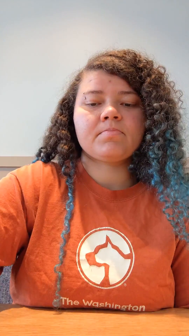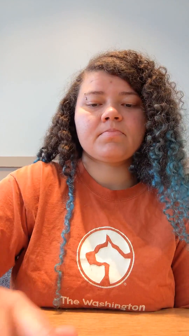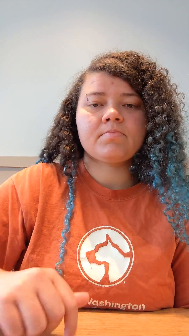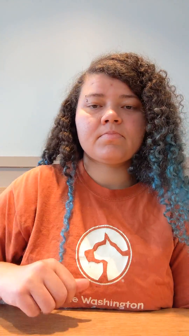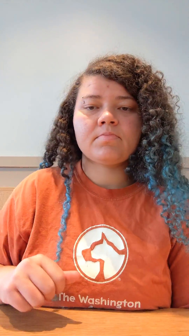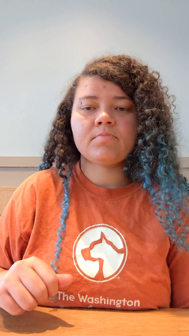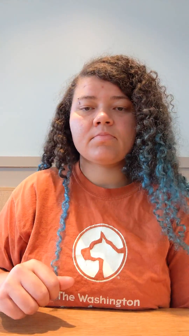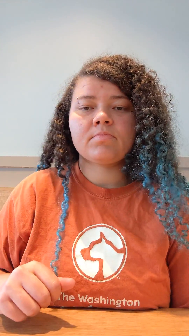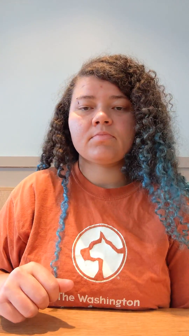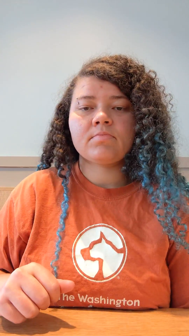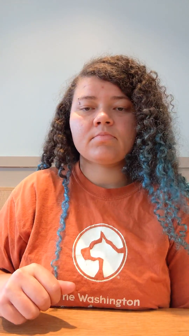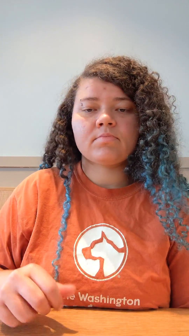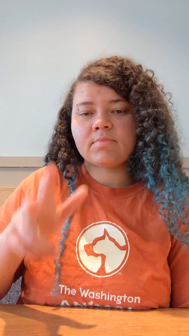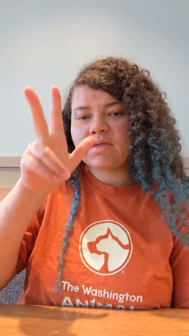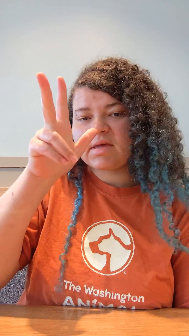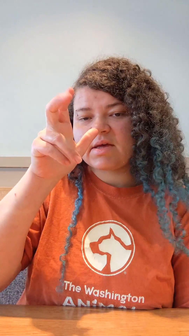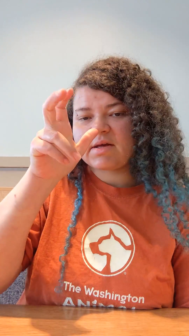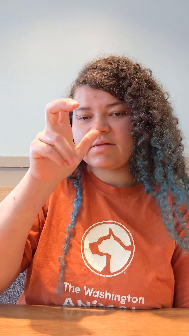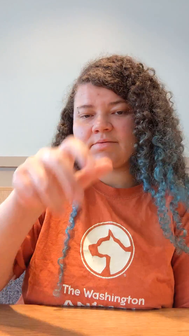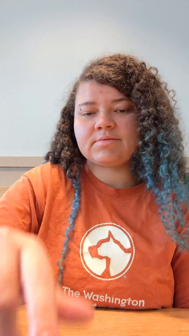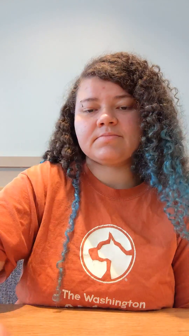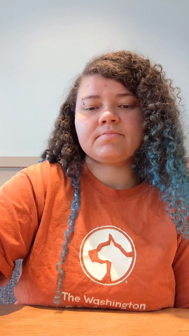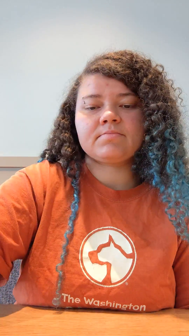ant